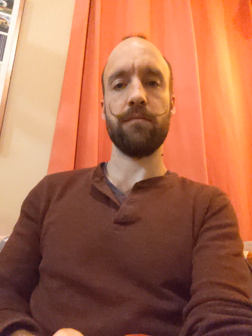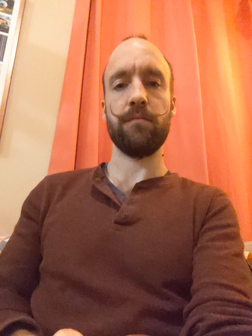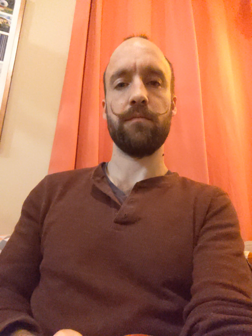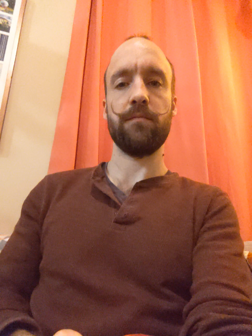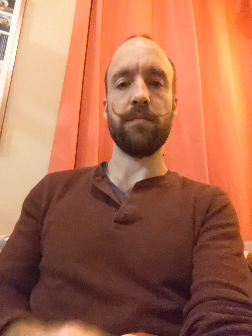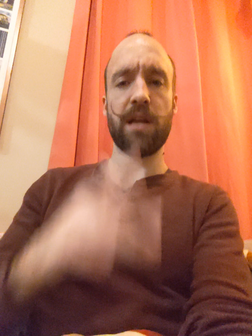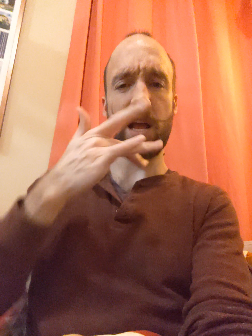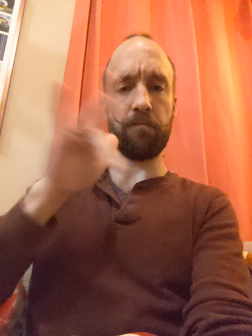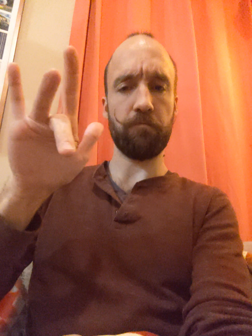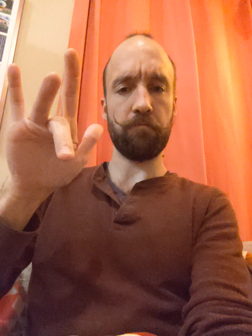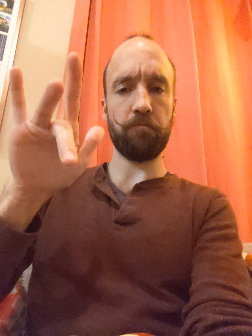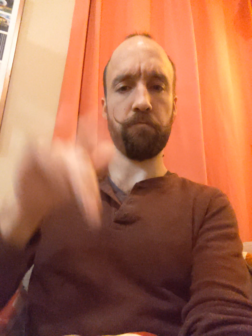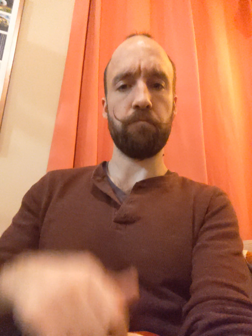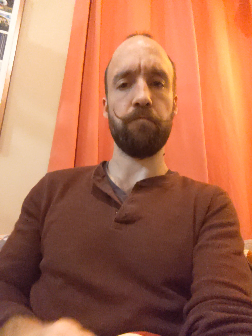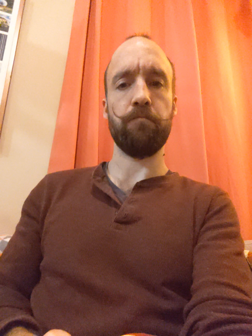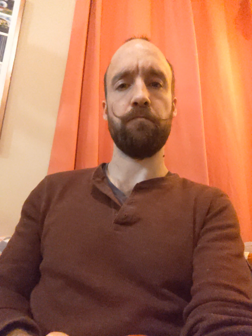empty